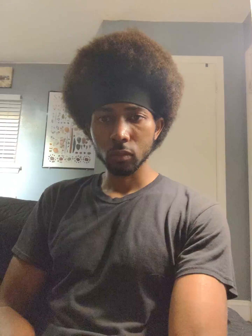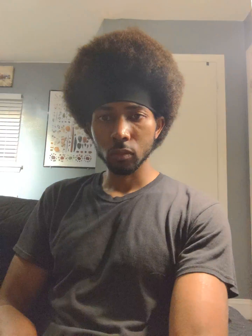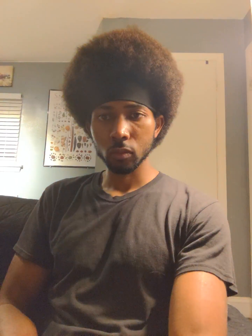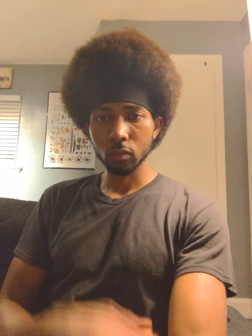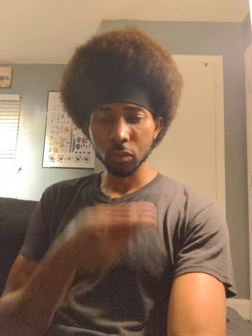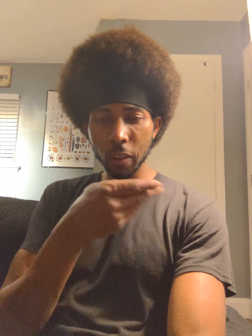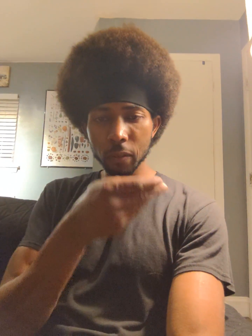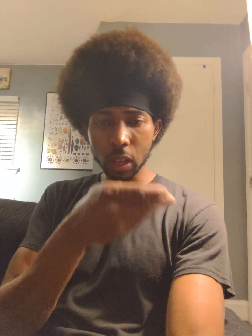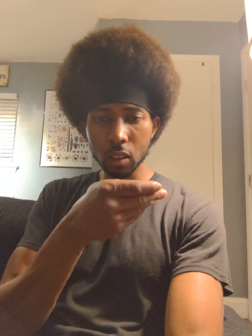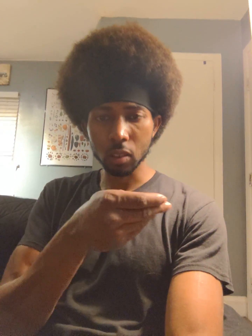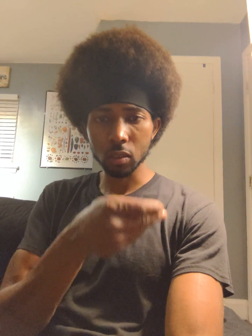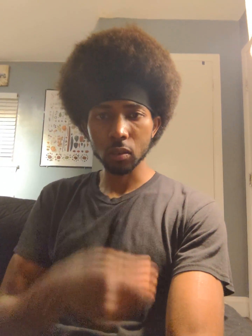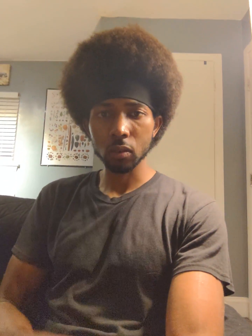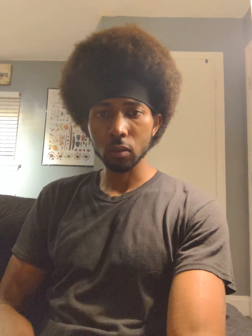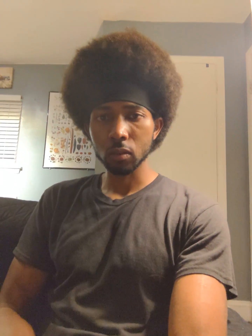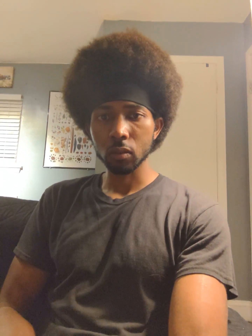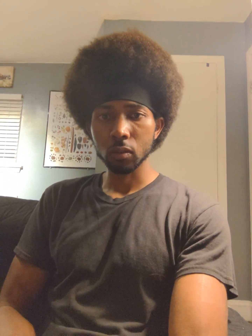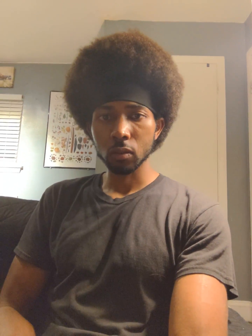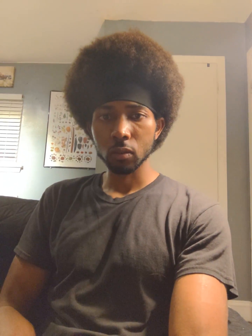feed